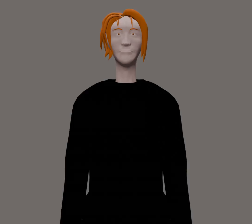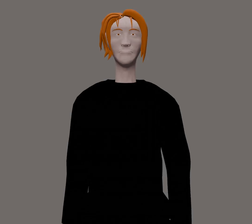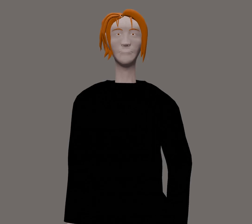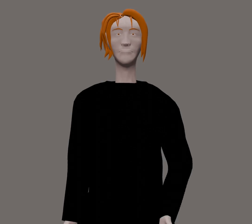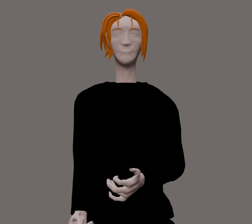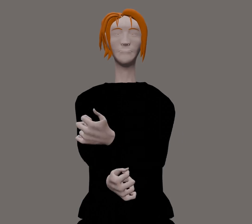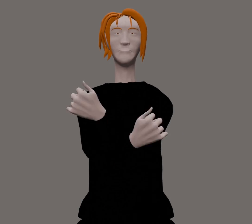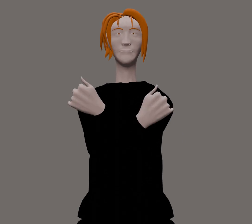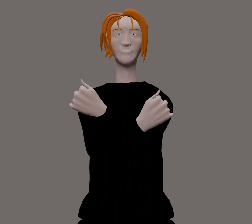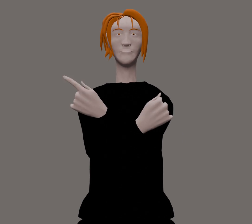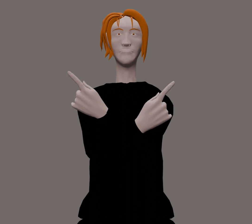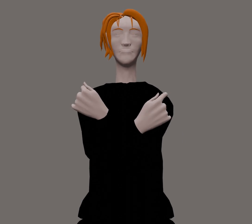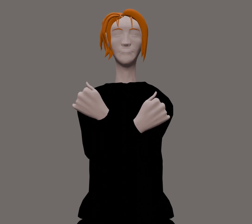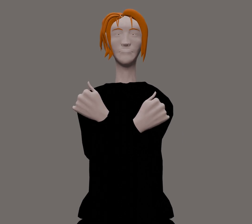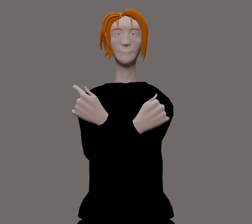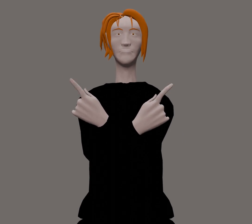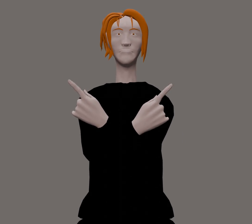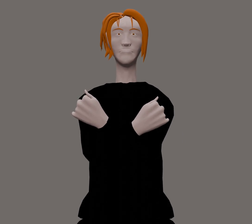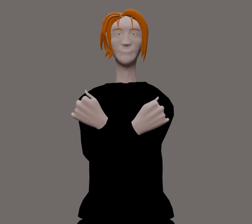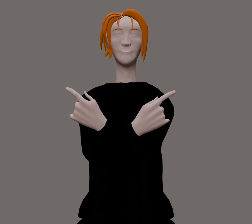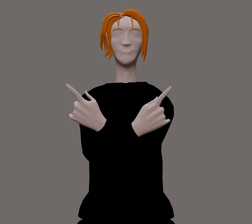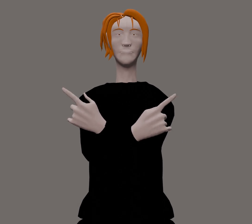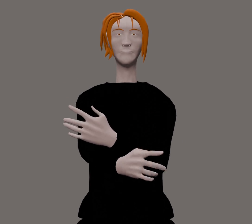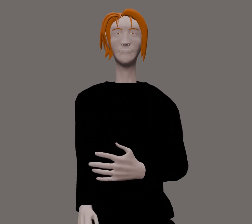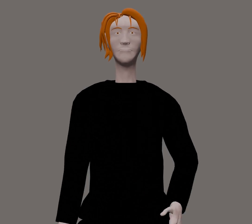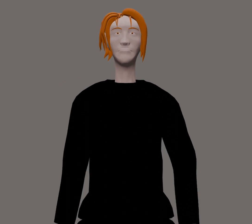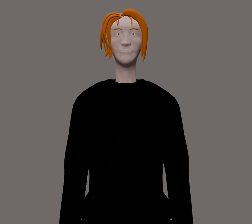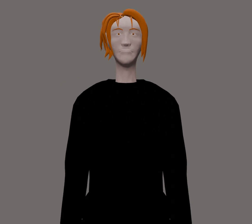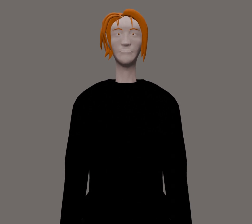Bat (Animal)